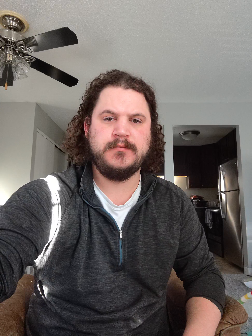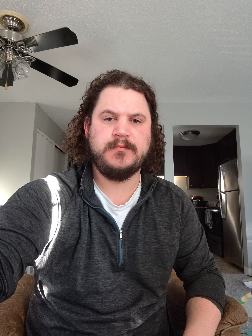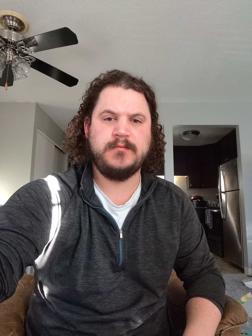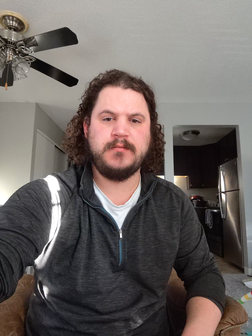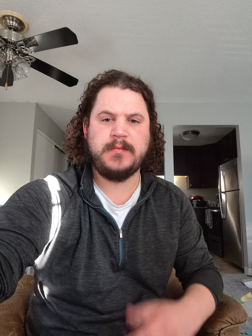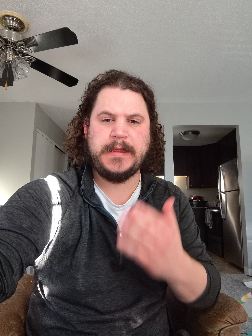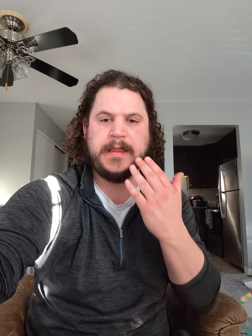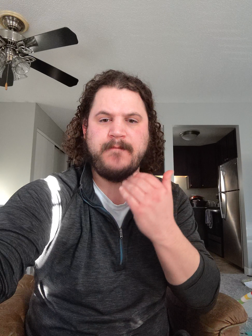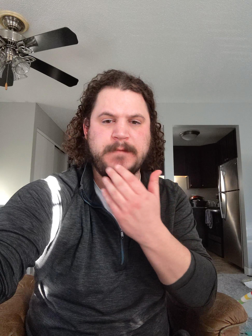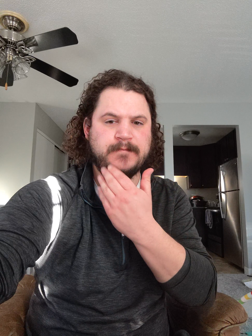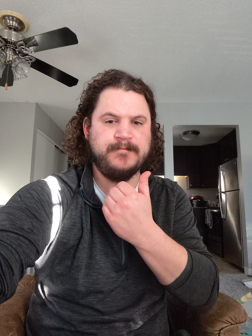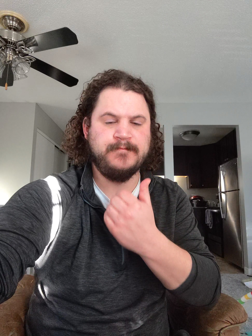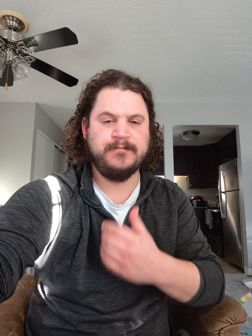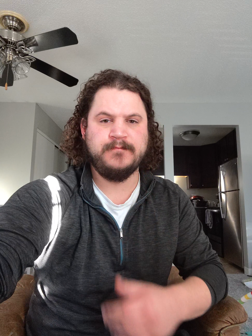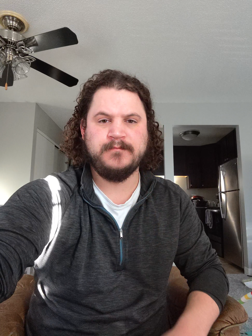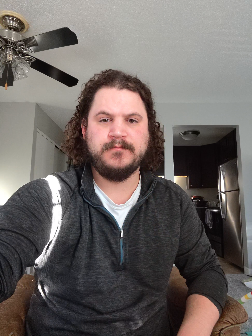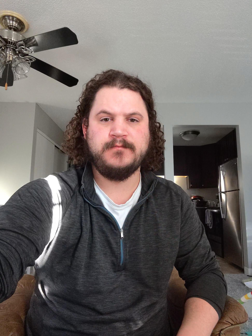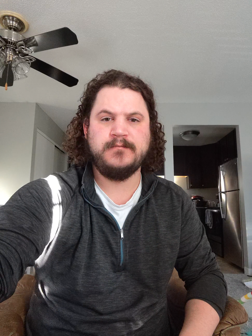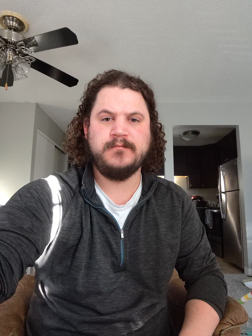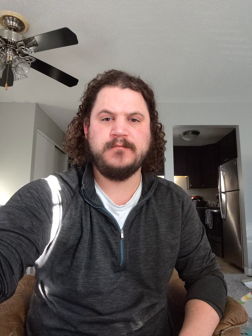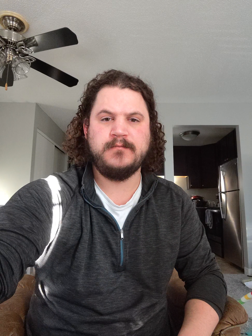napkin